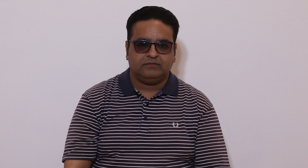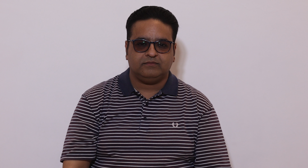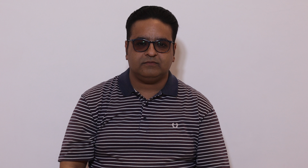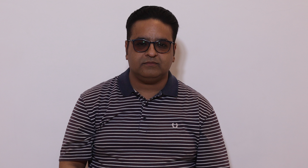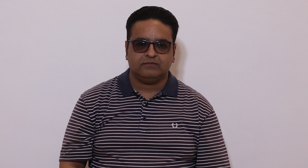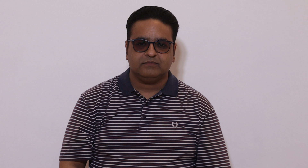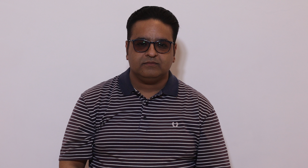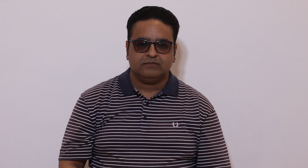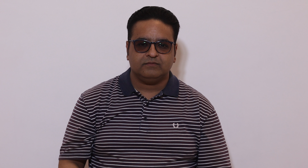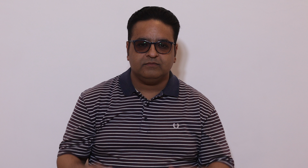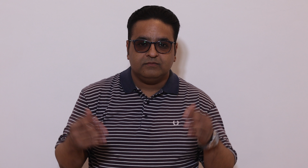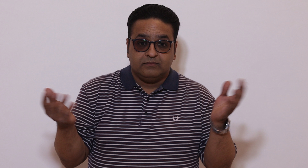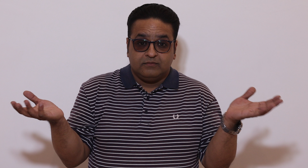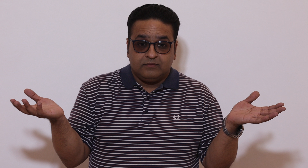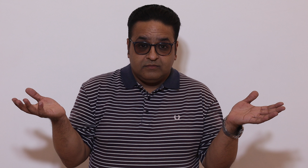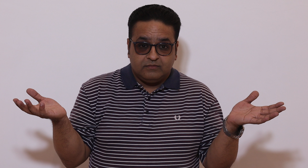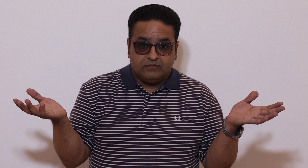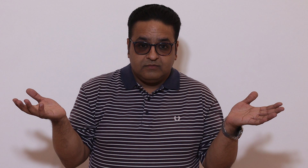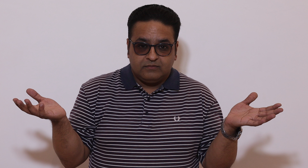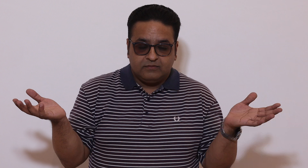surprise